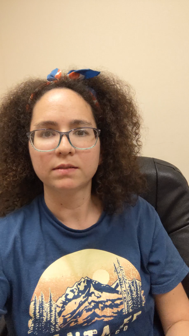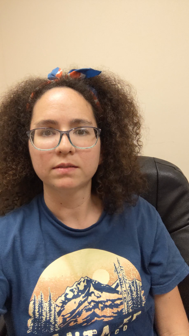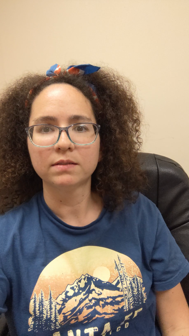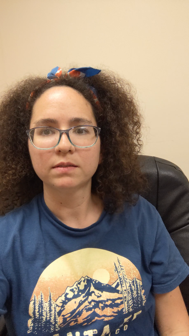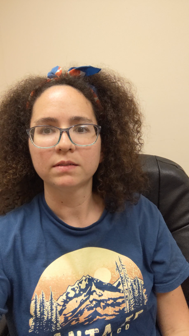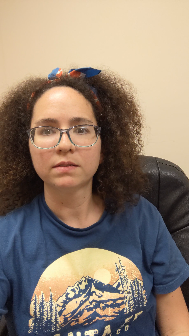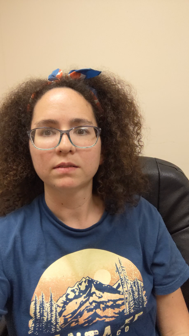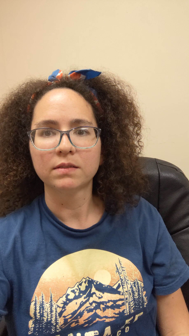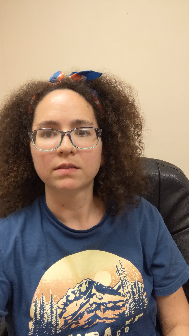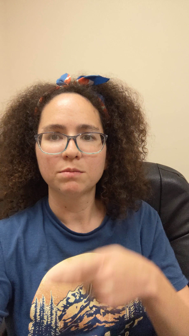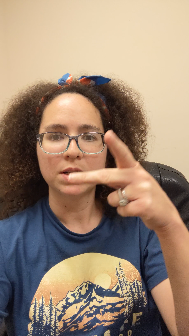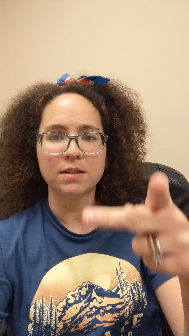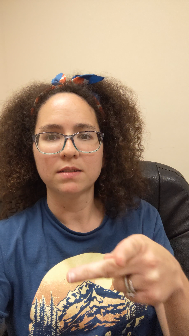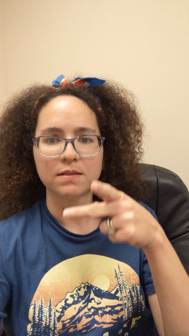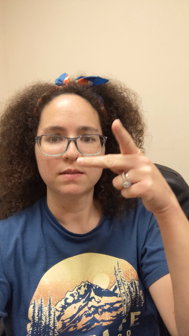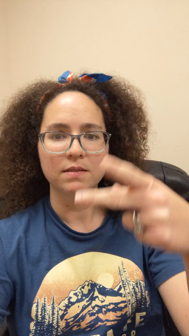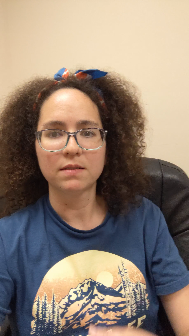careful